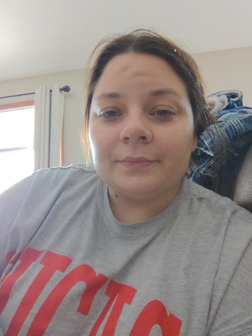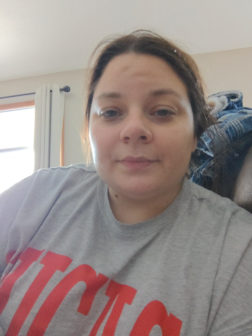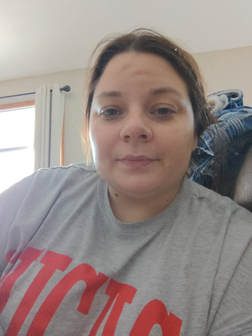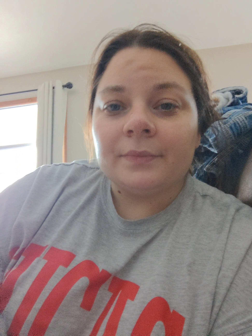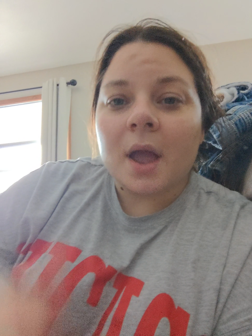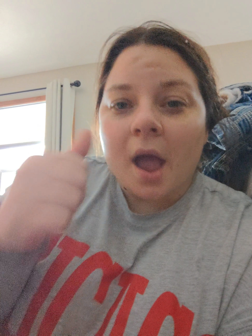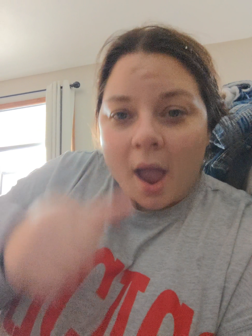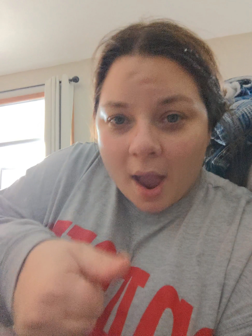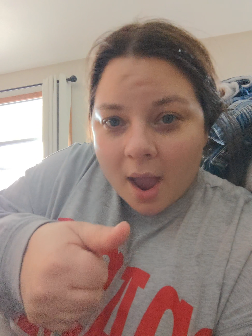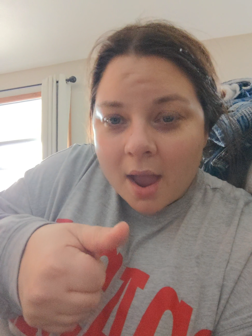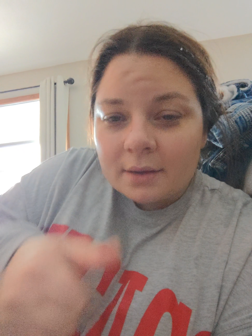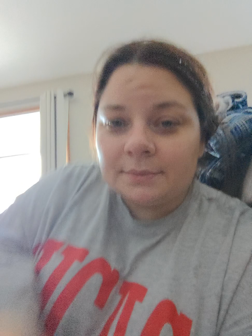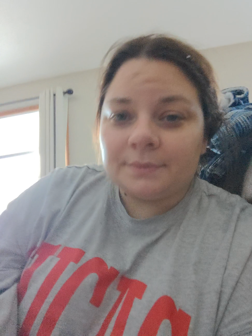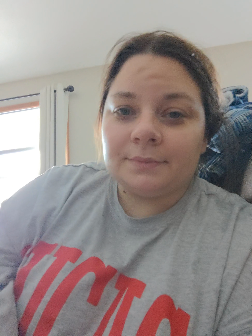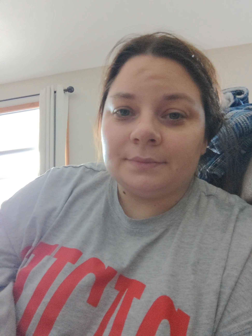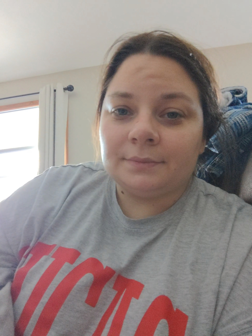hide